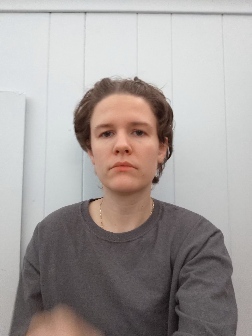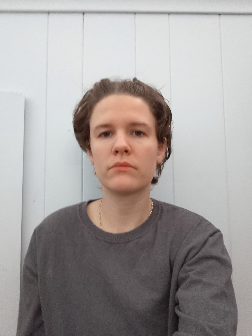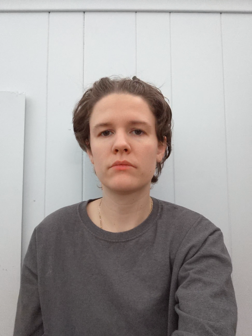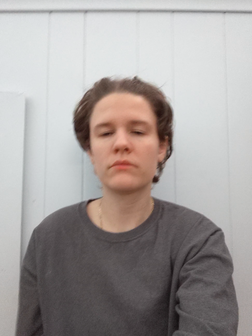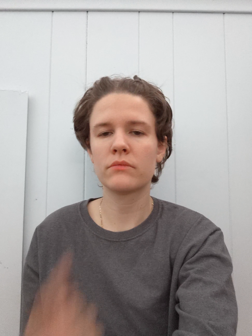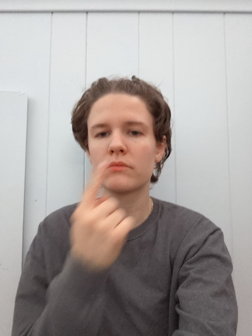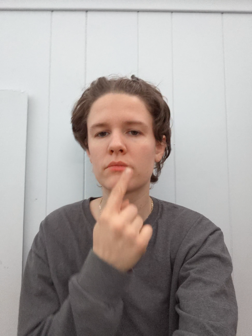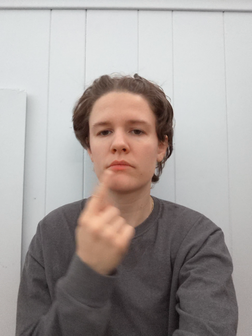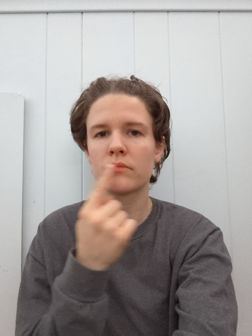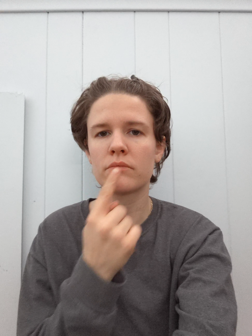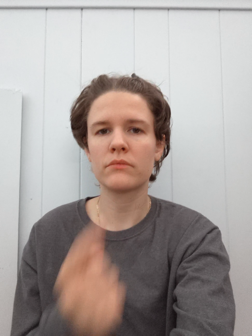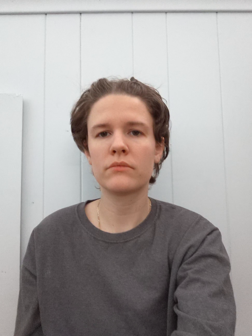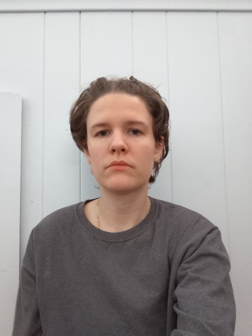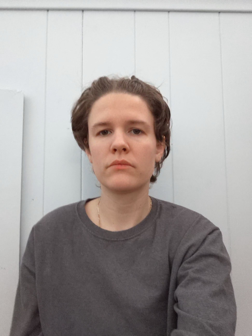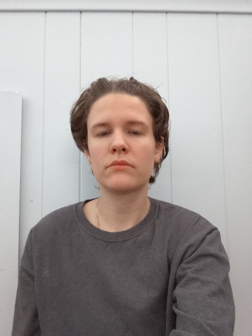mouth